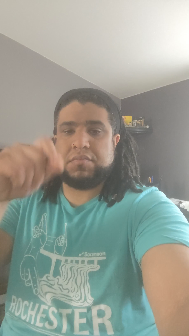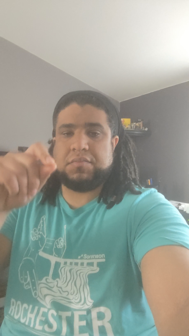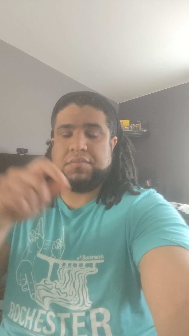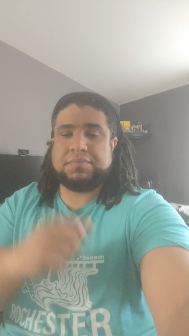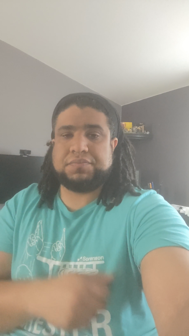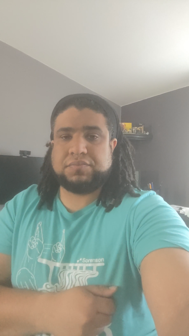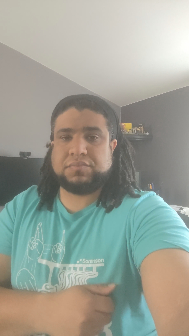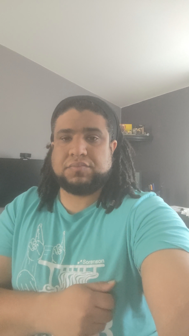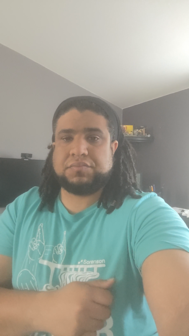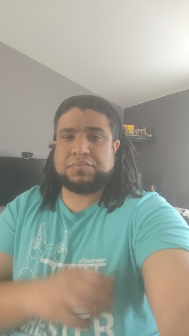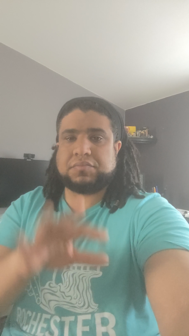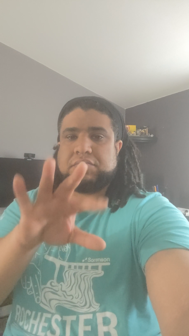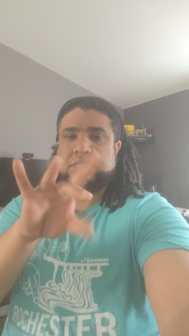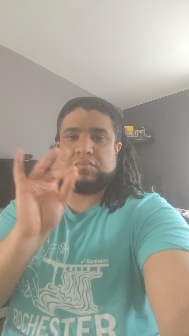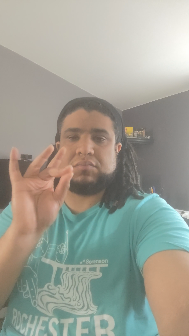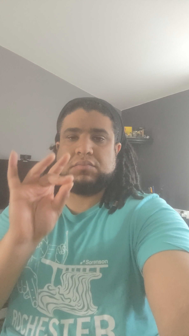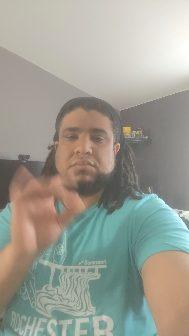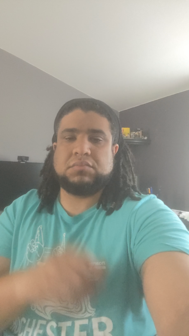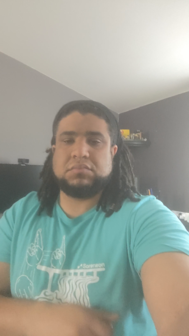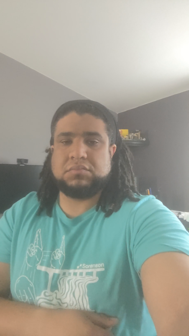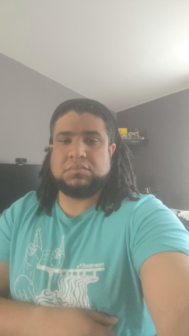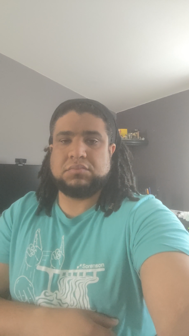pick